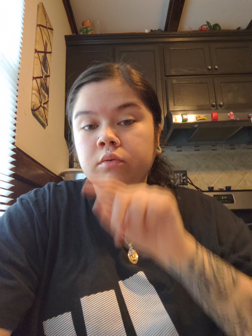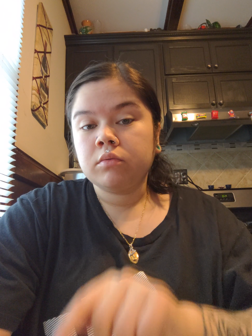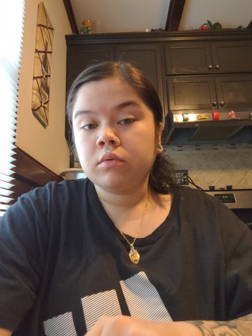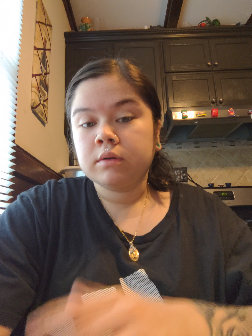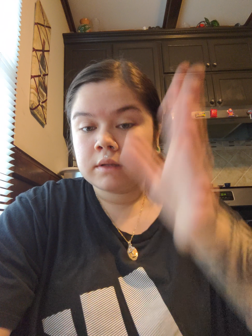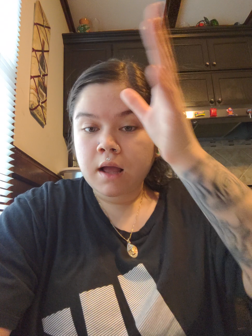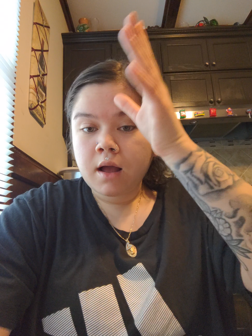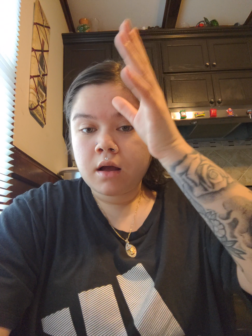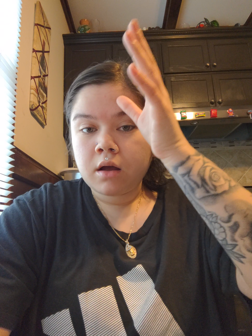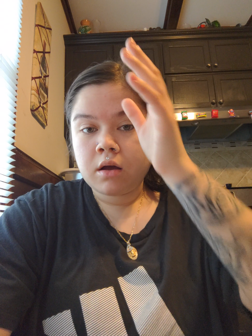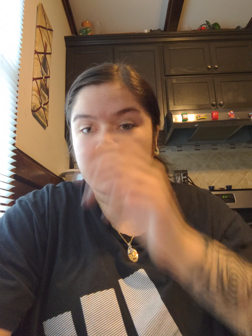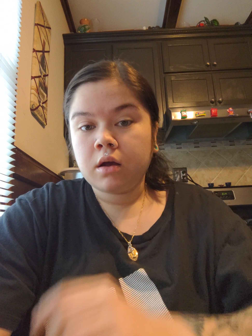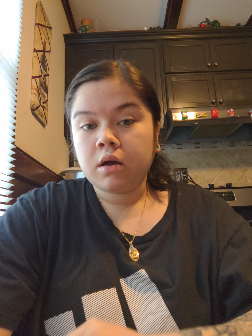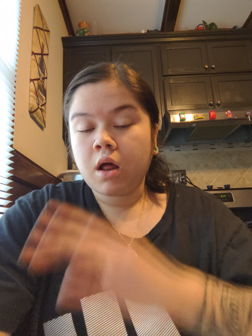dad